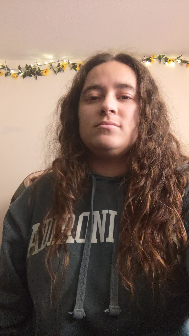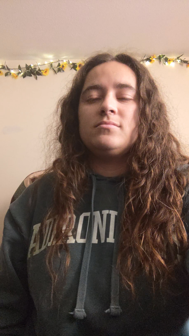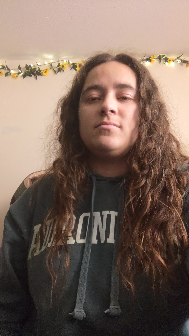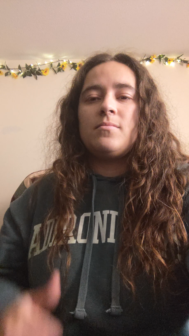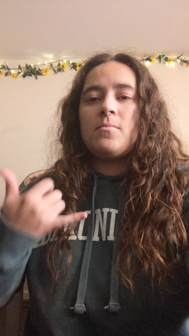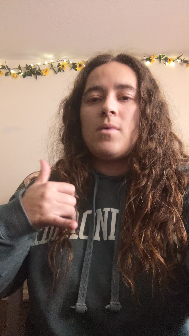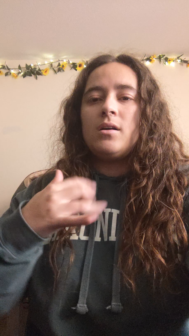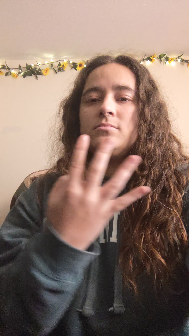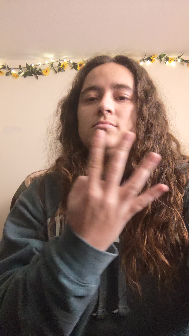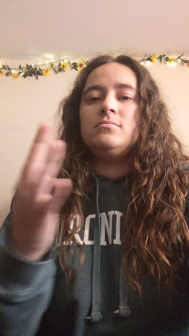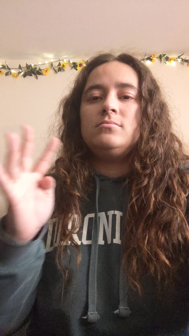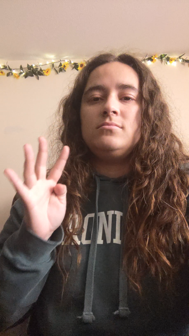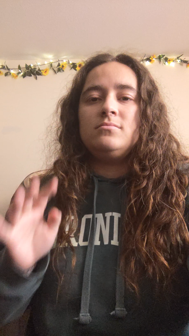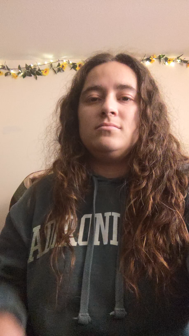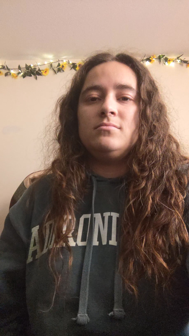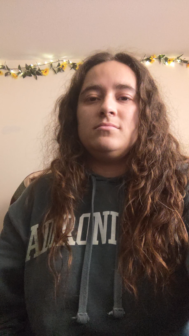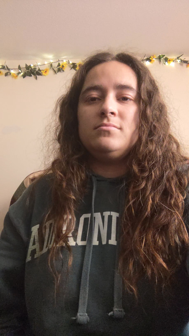playpen